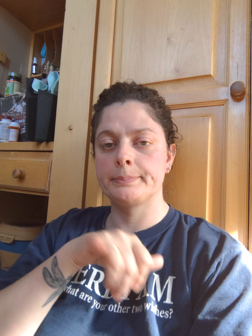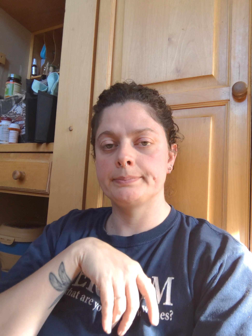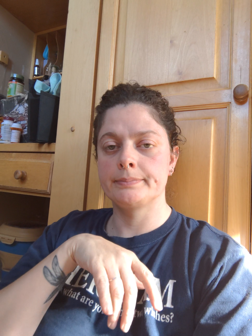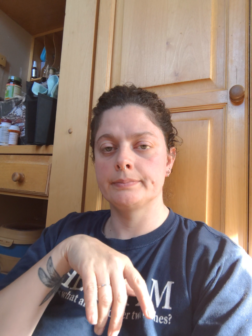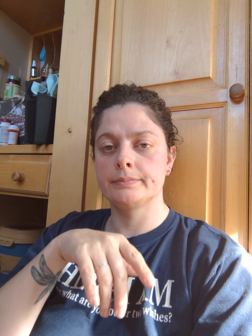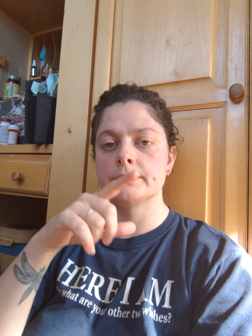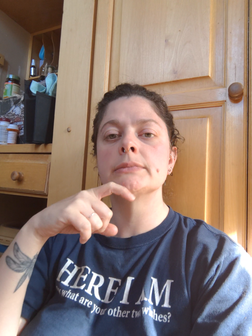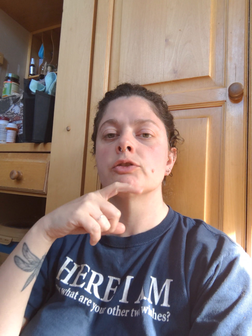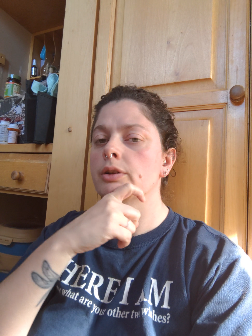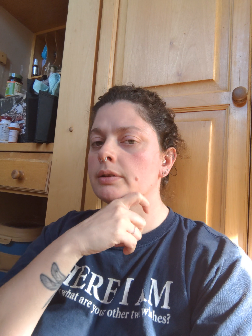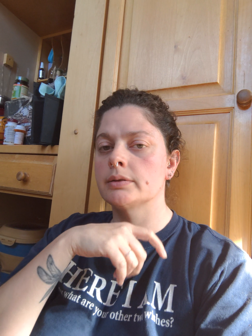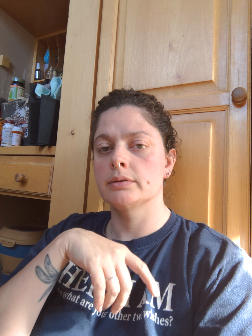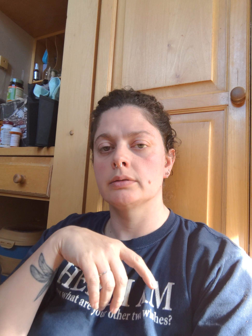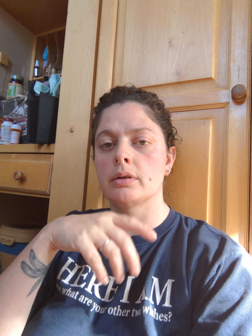cereal